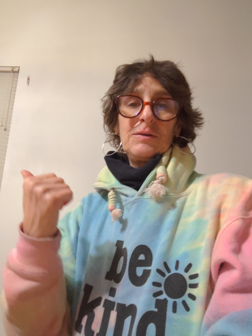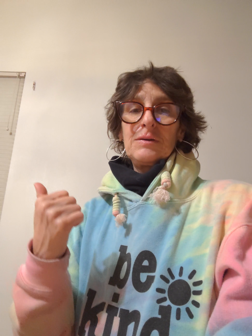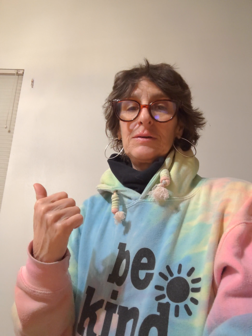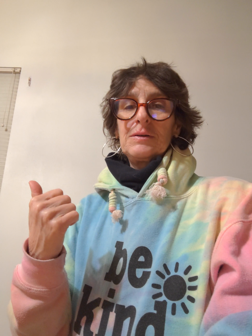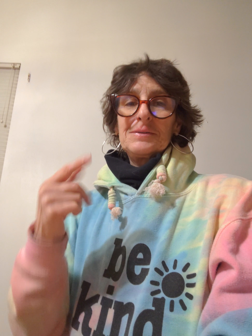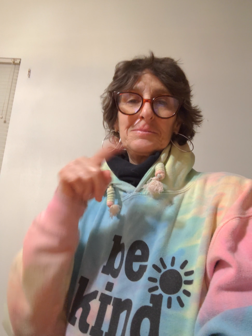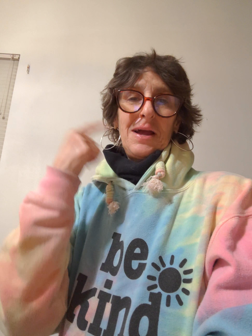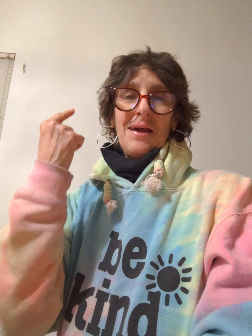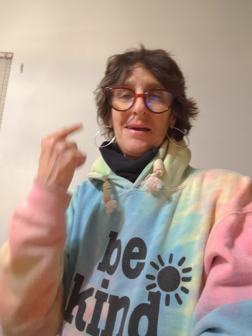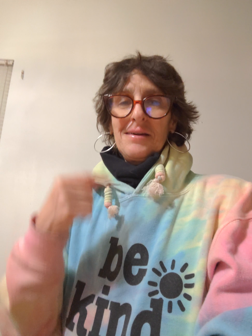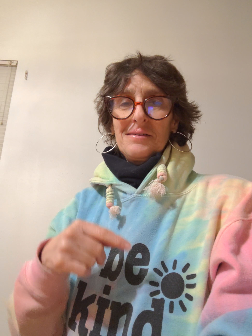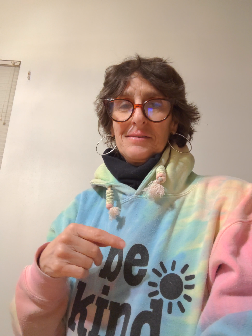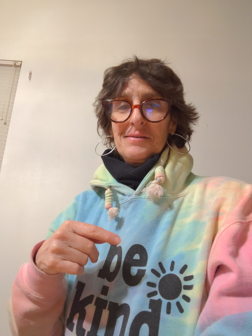smile